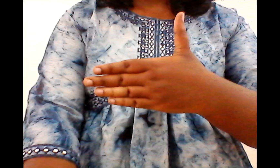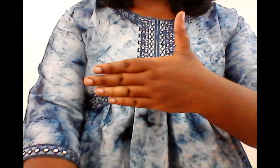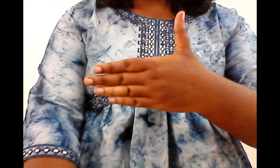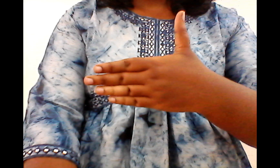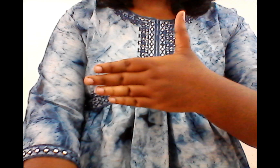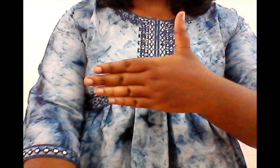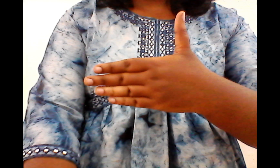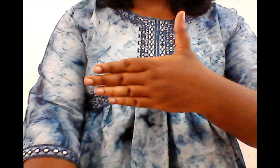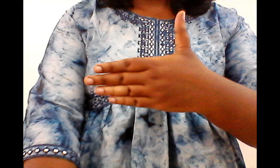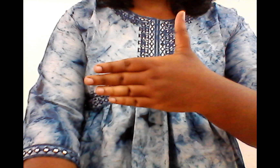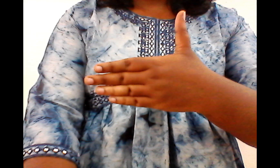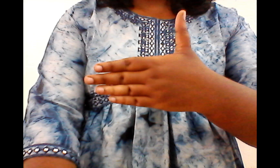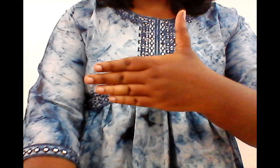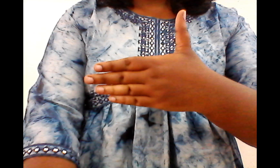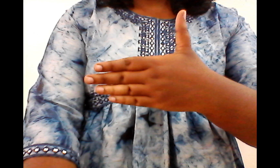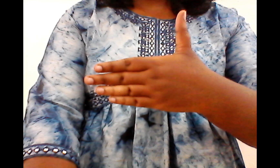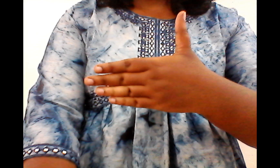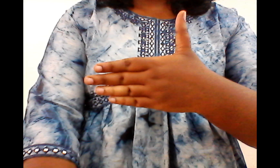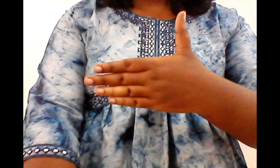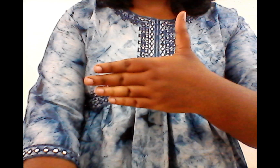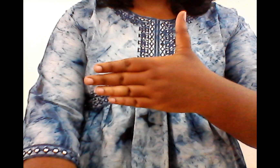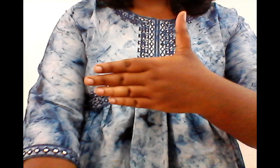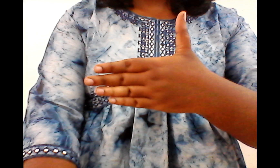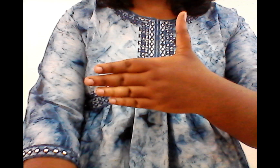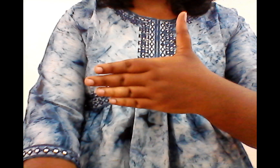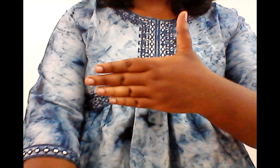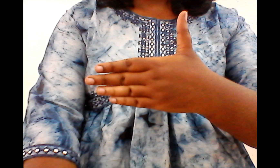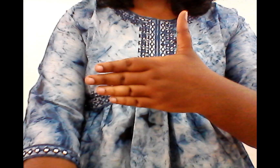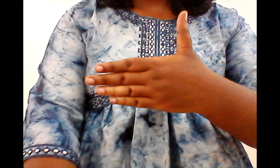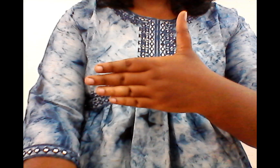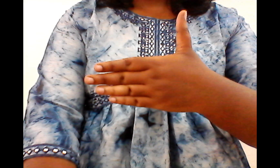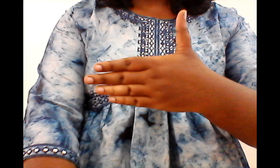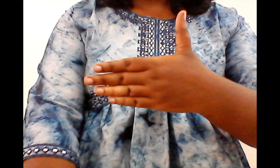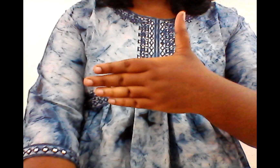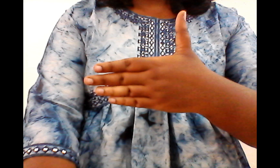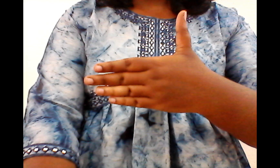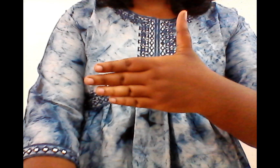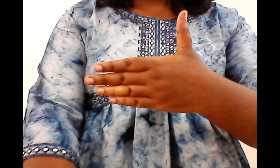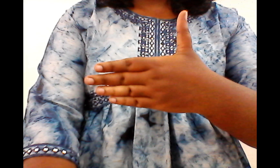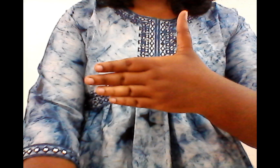ആ